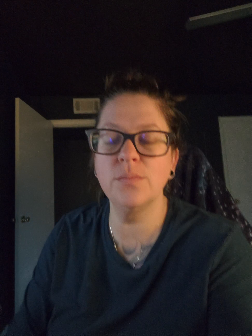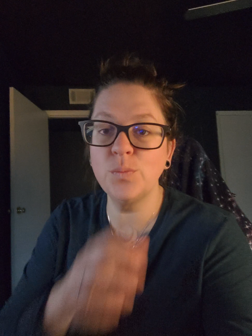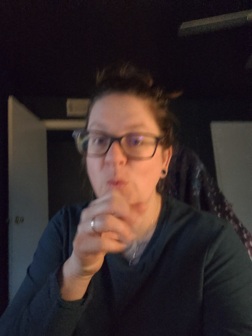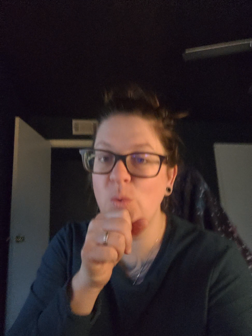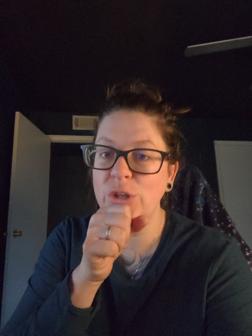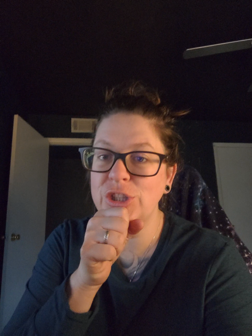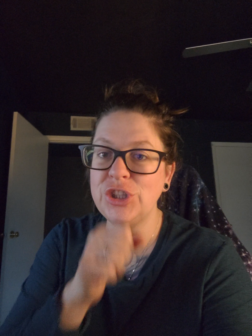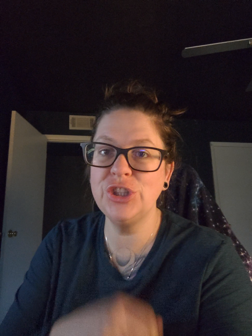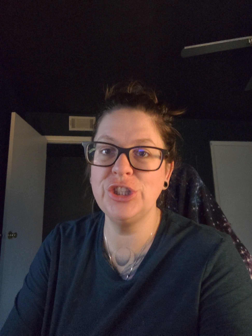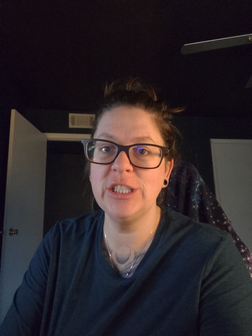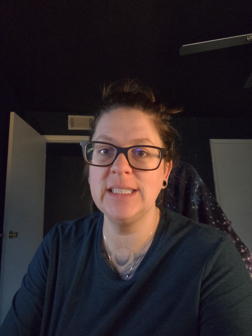orange